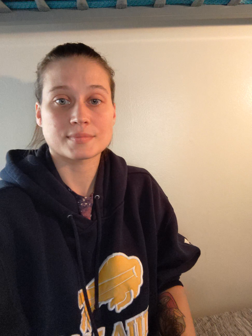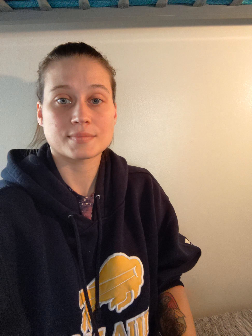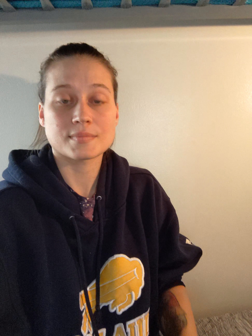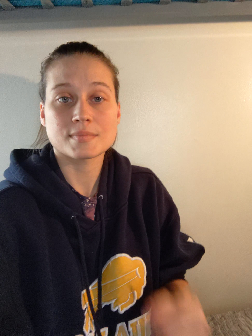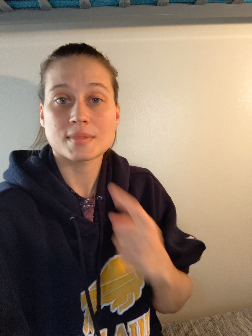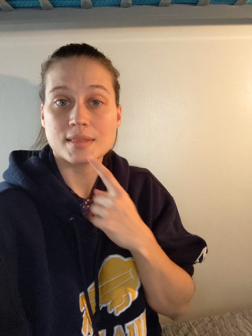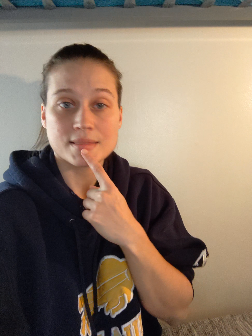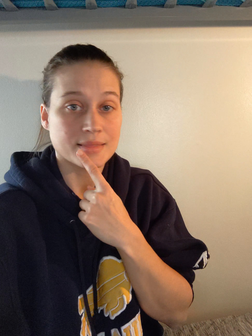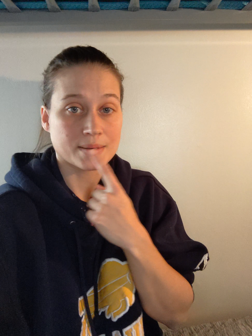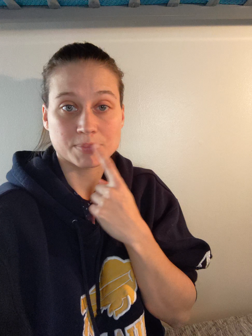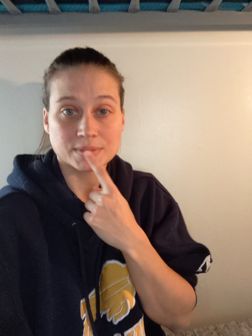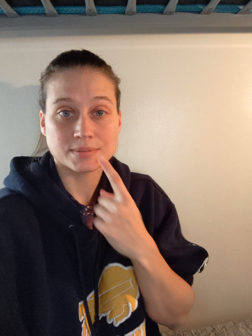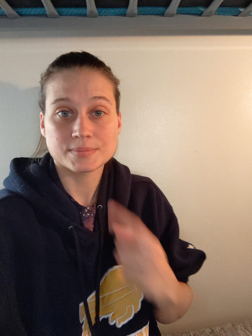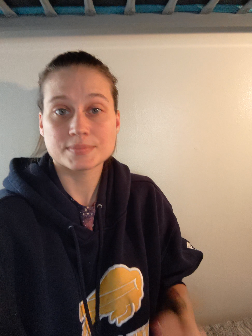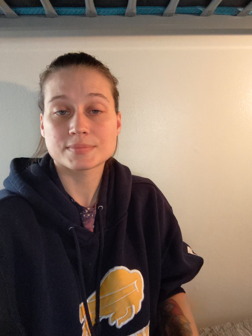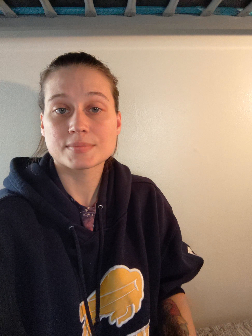lips